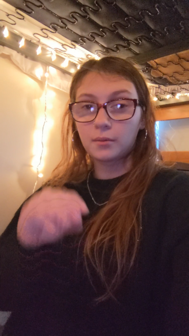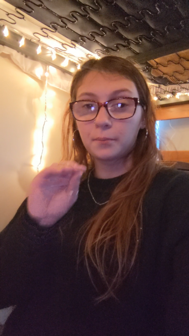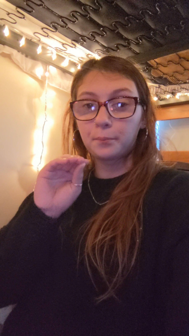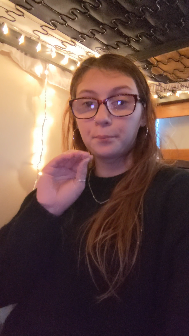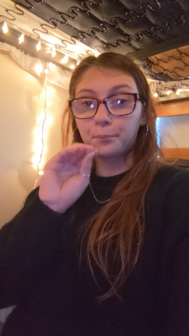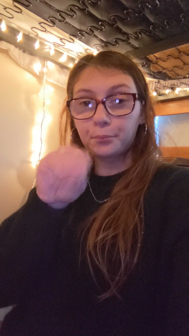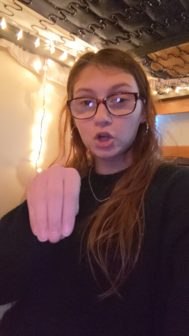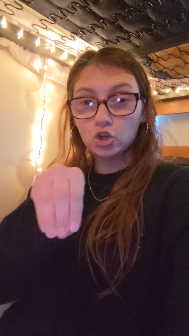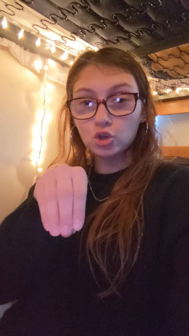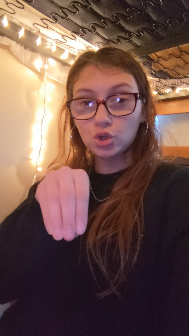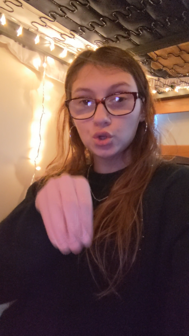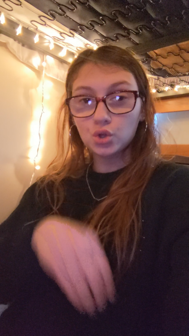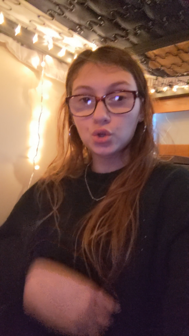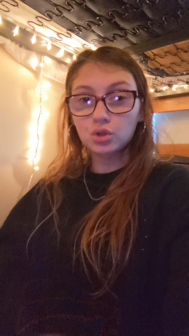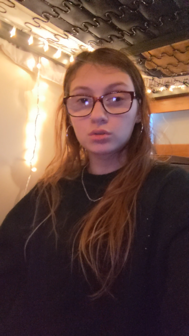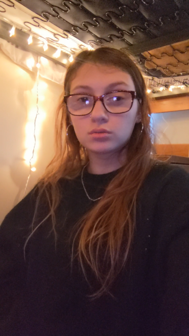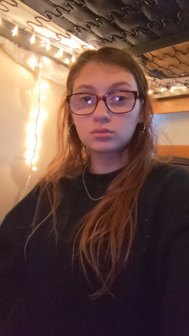put